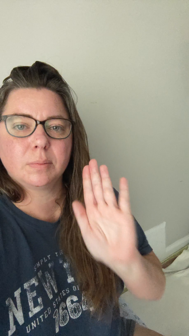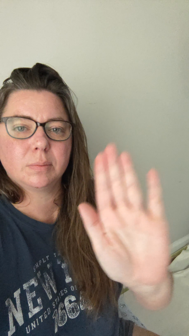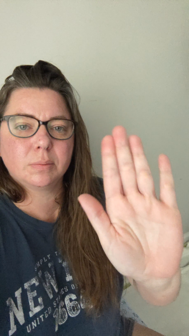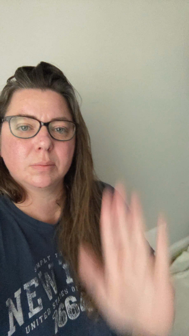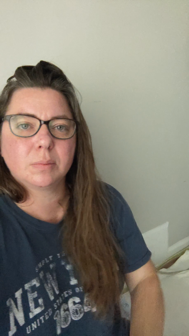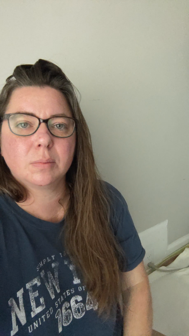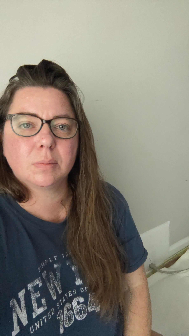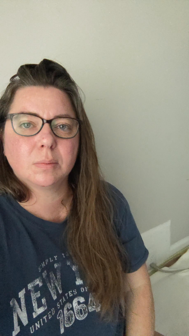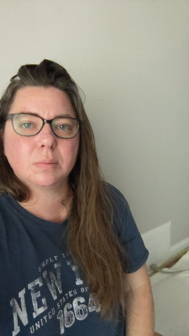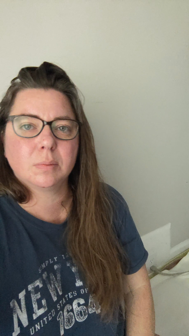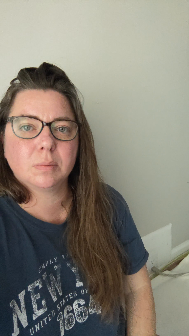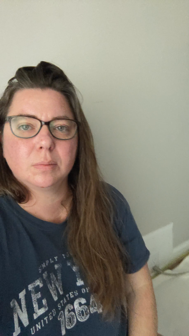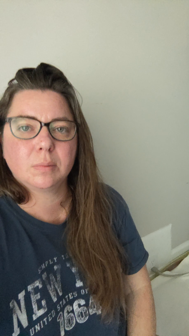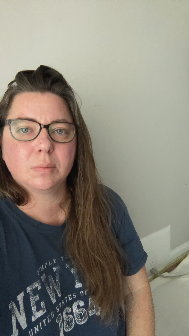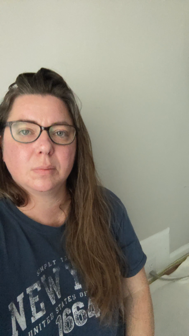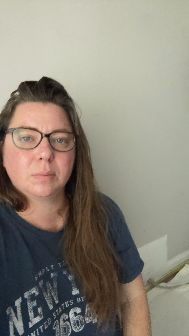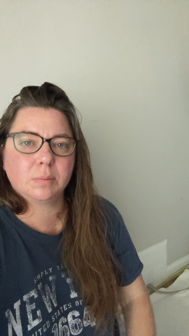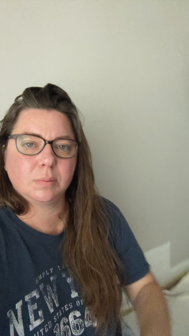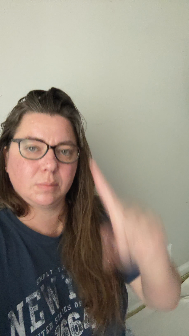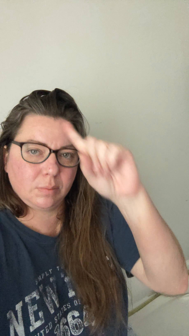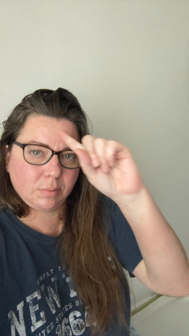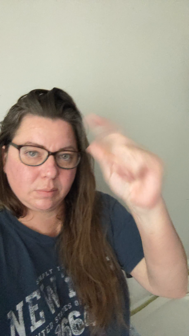dime